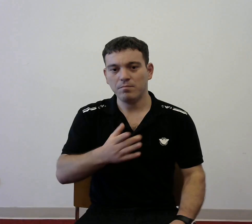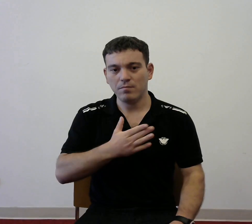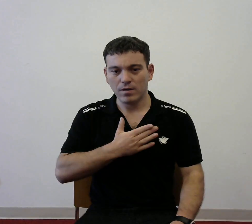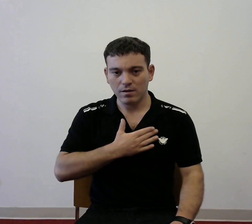mən